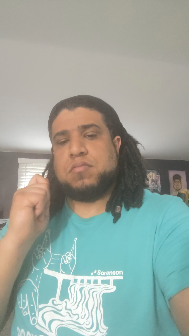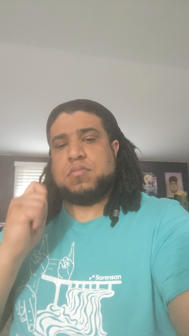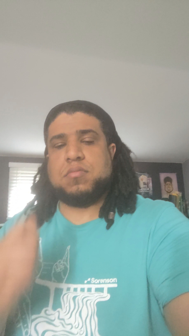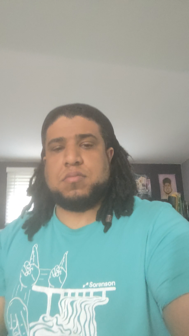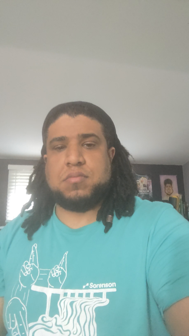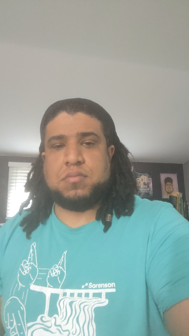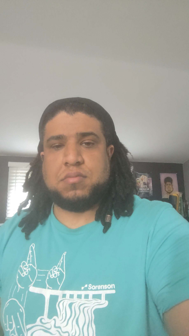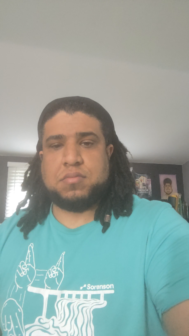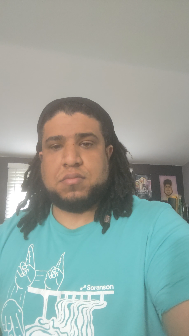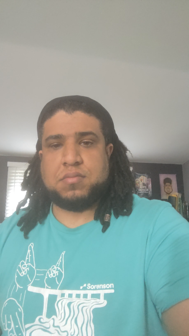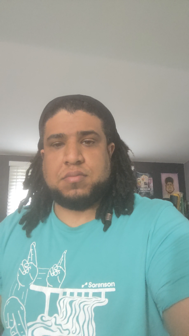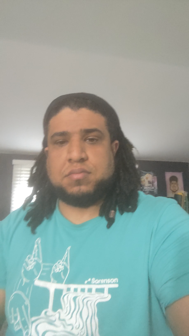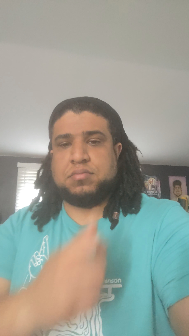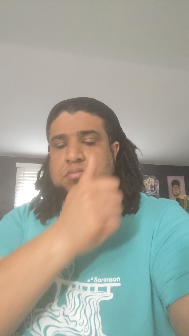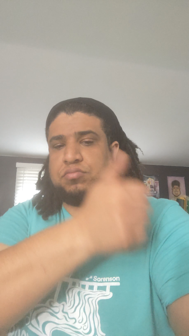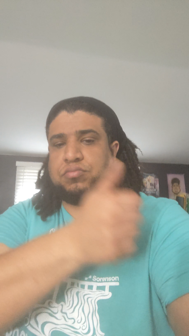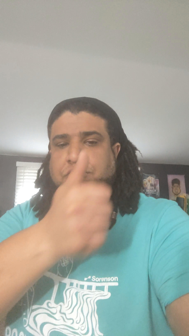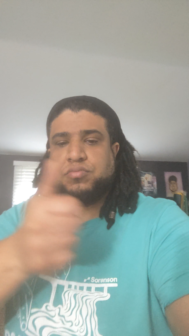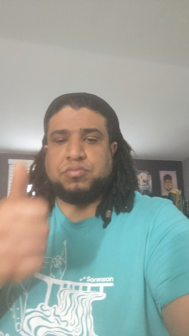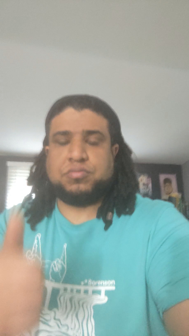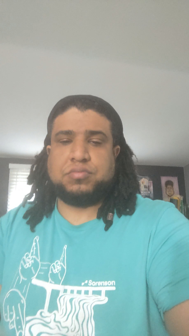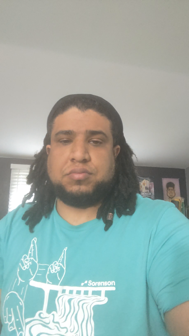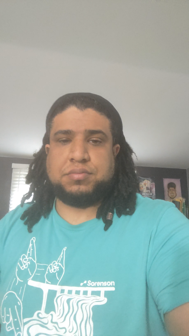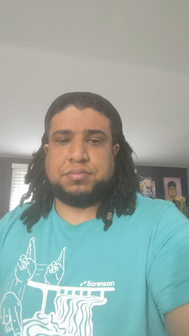each